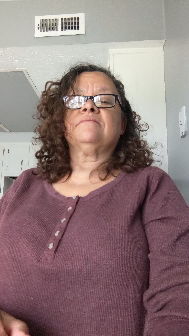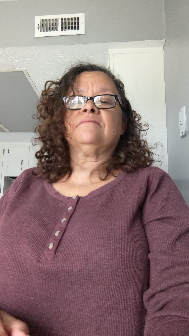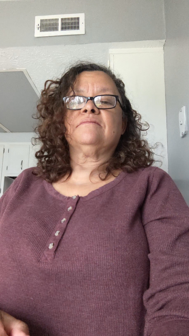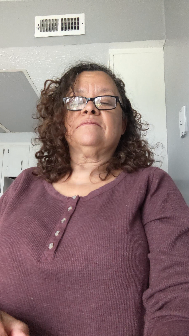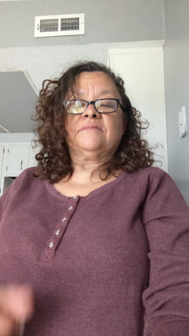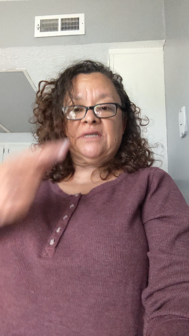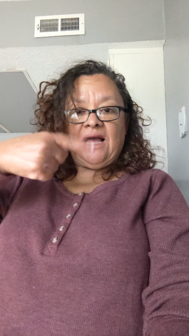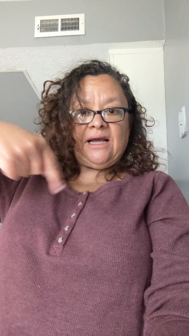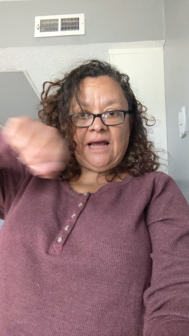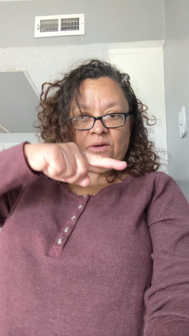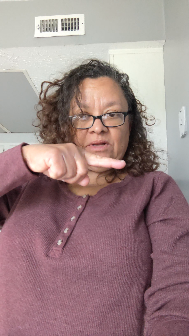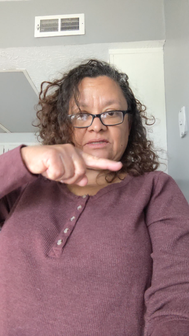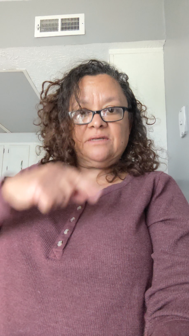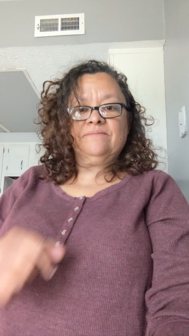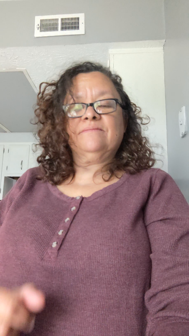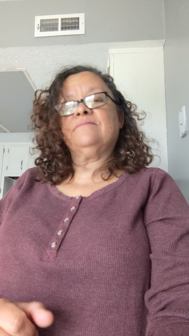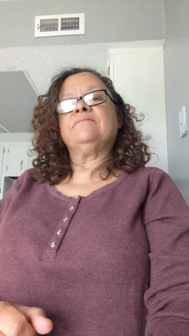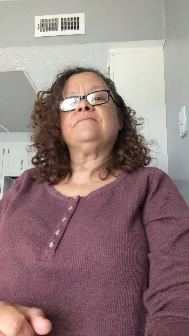around